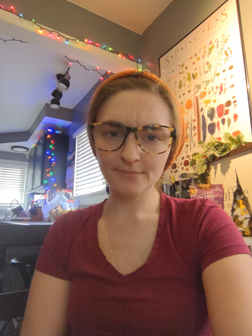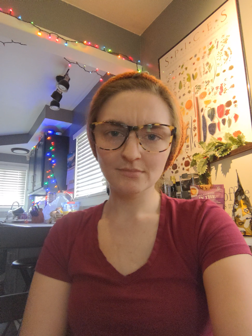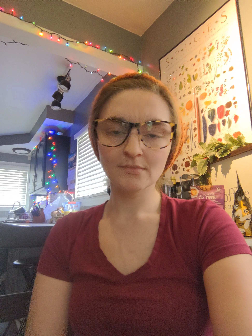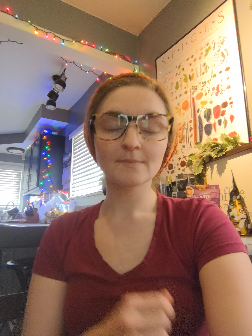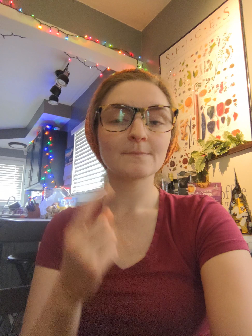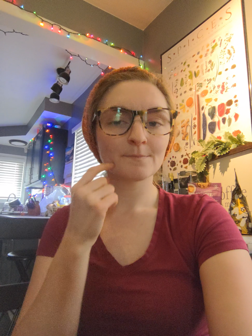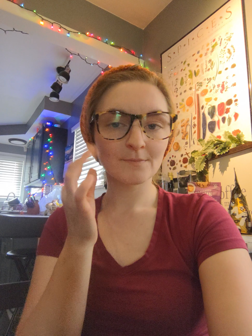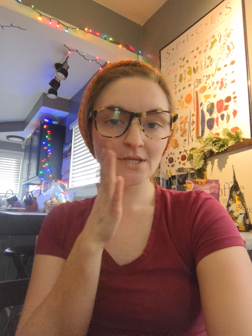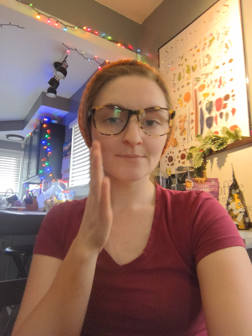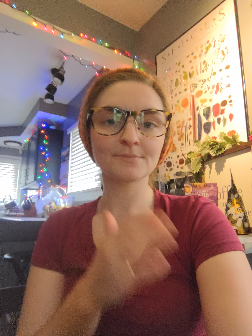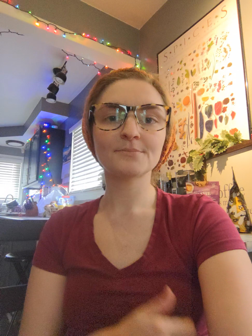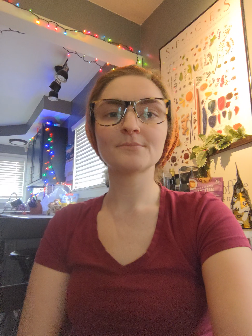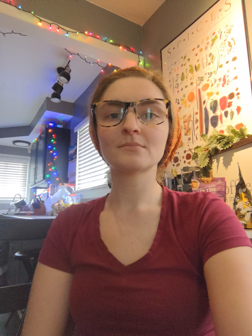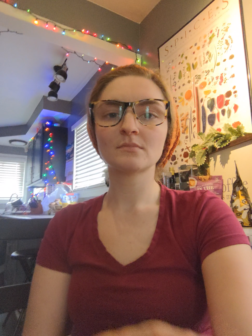bee